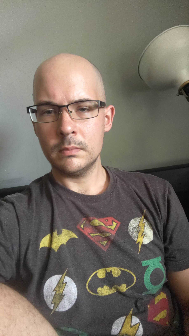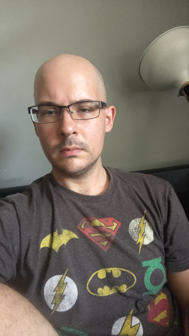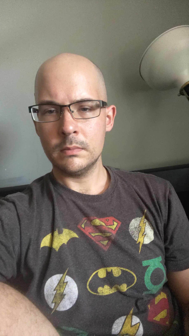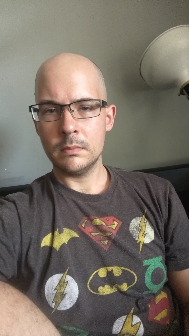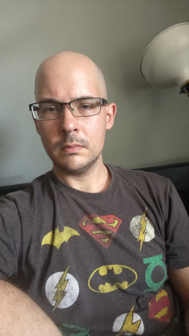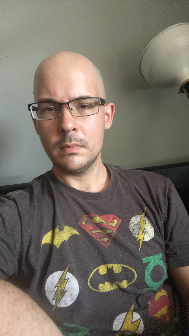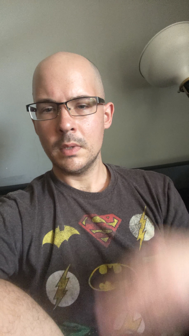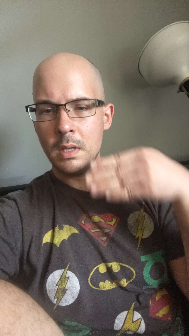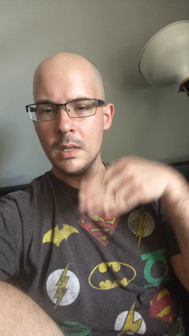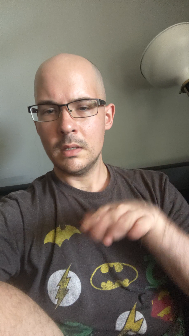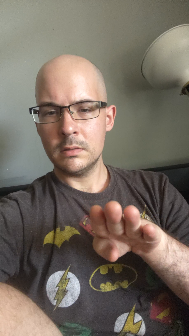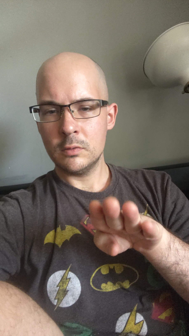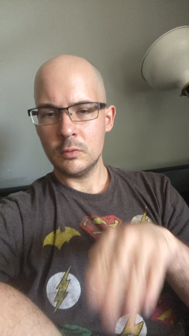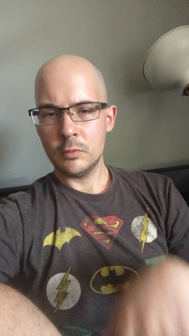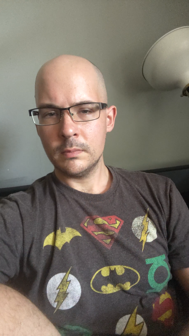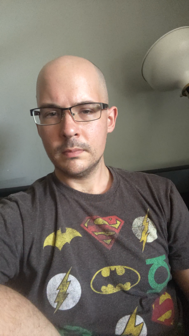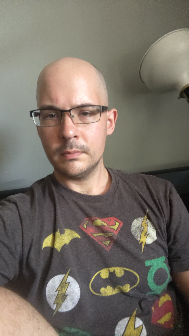enter